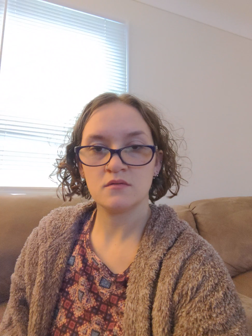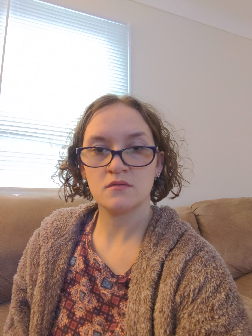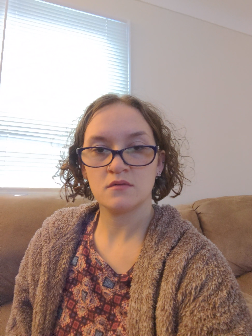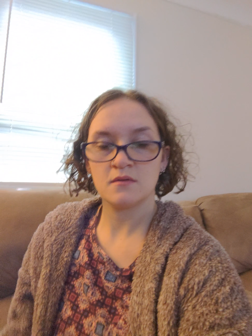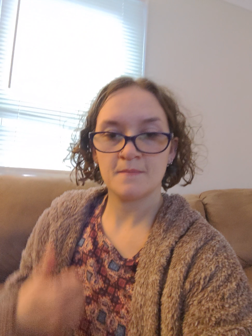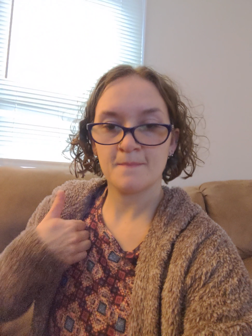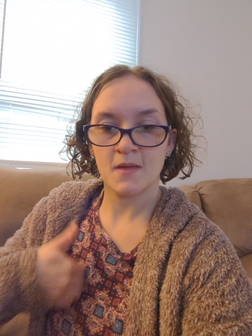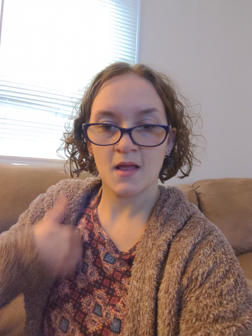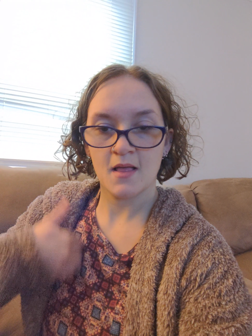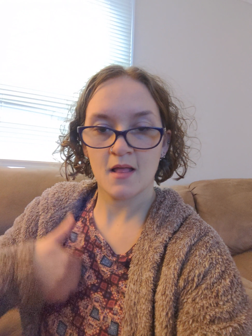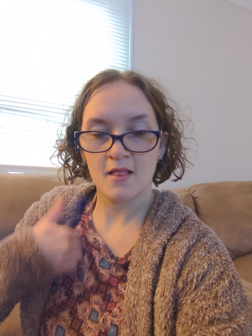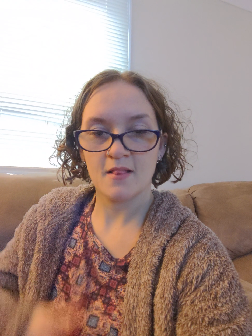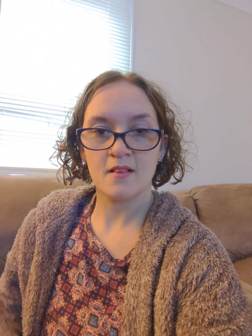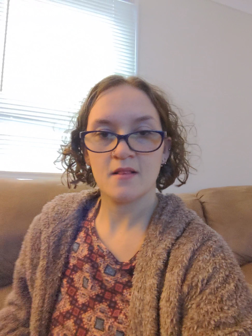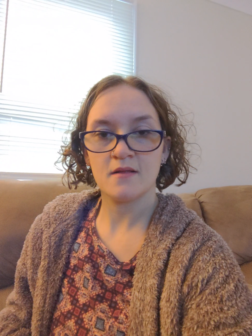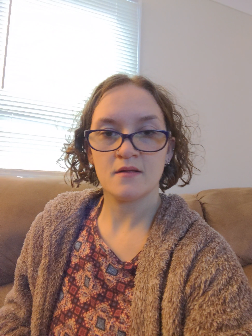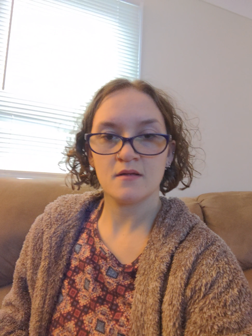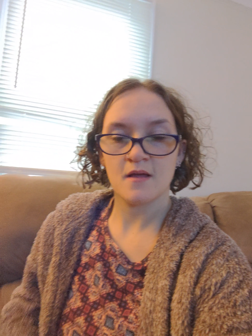bath